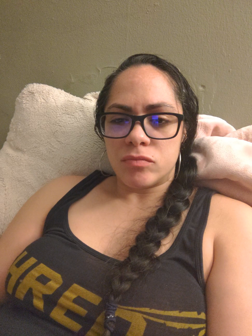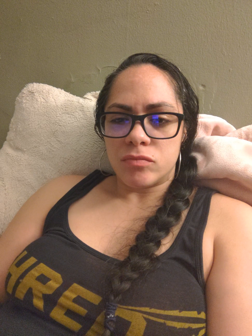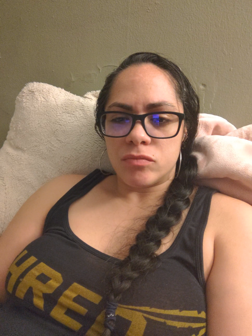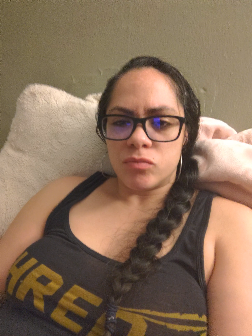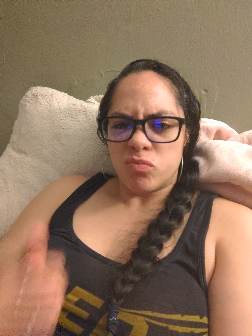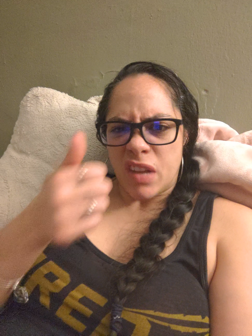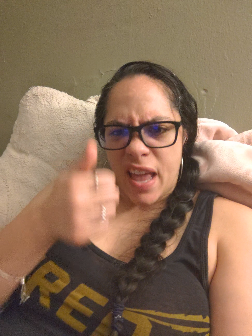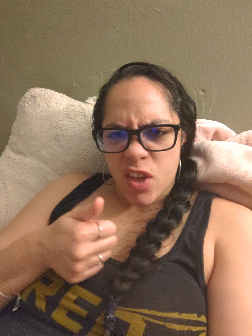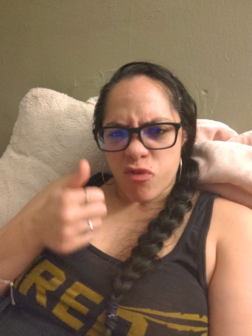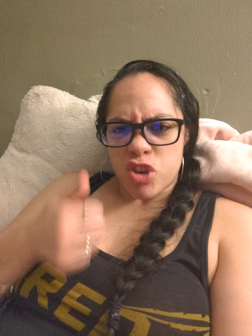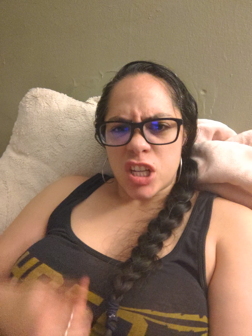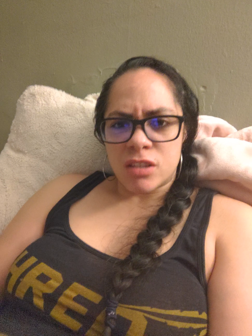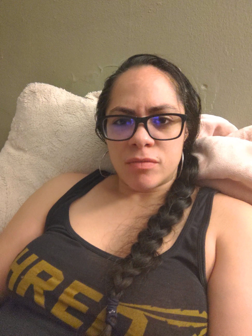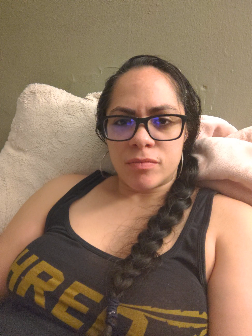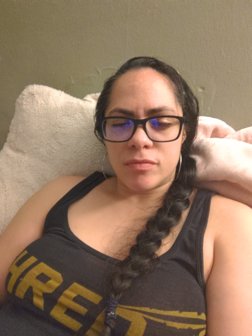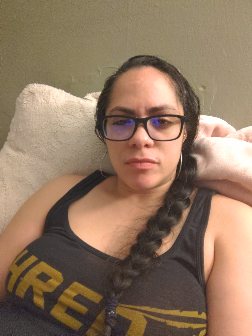every